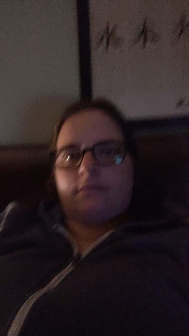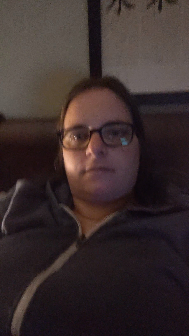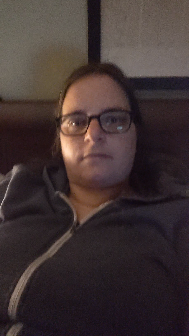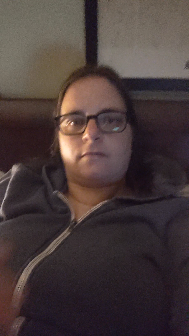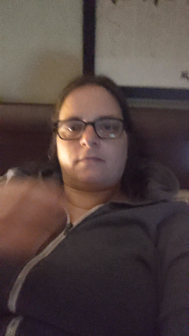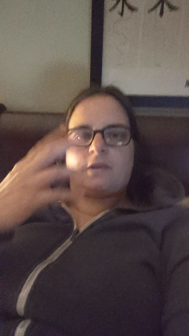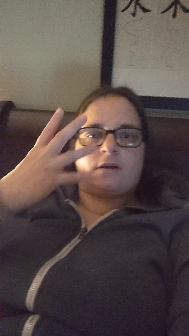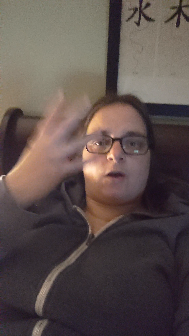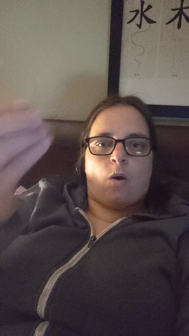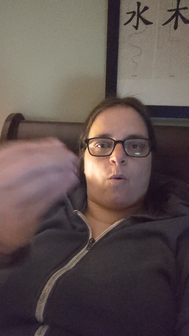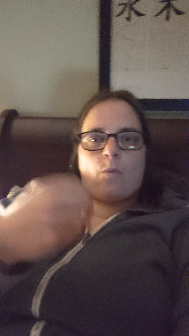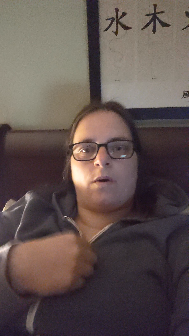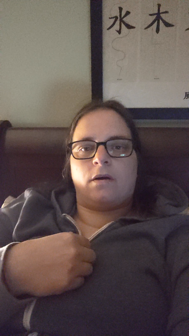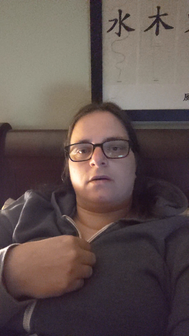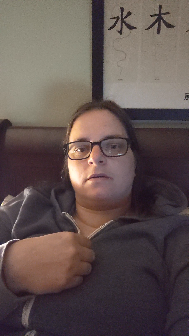got to